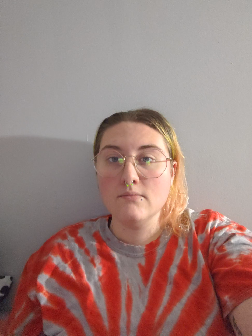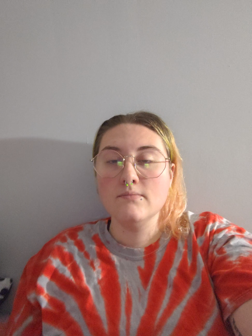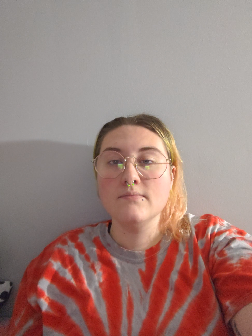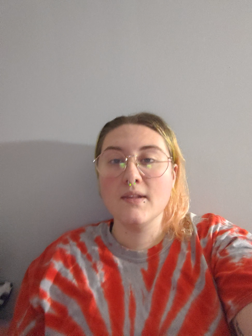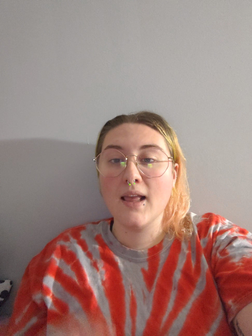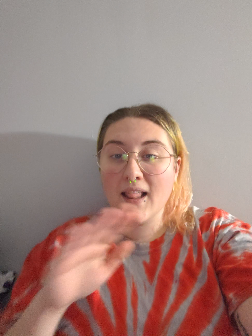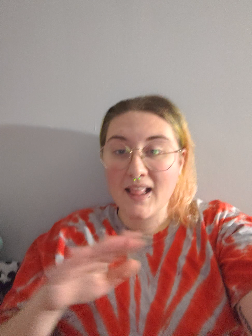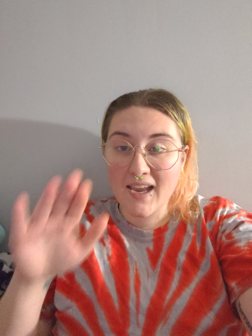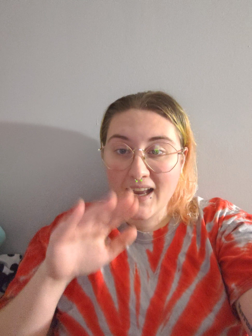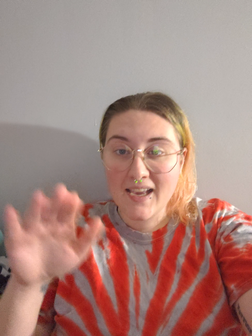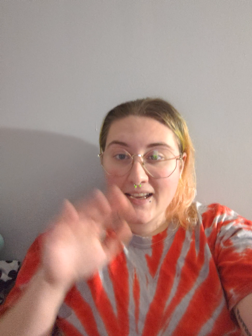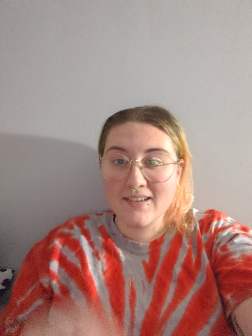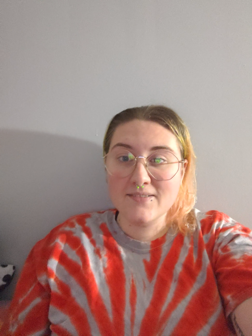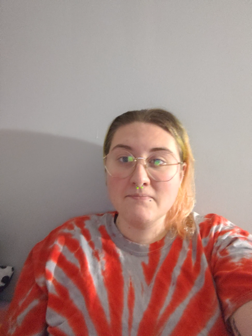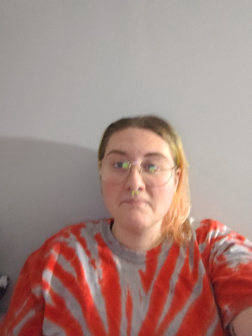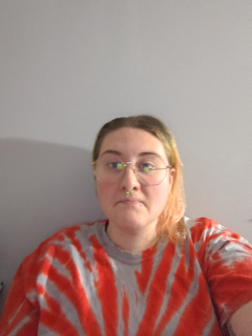clean